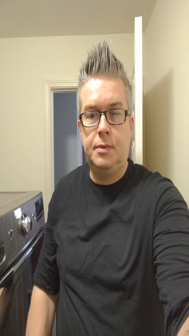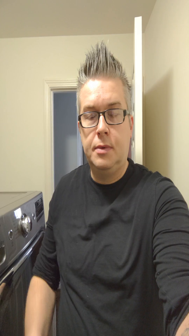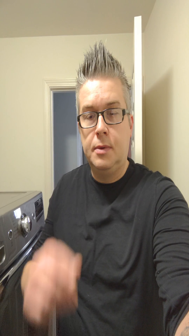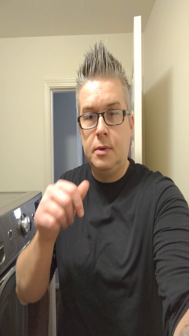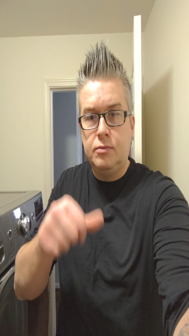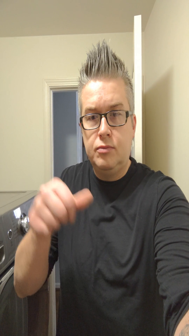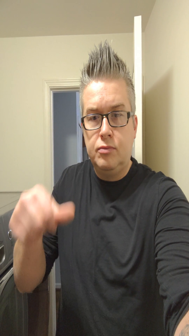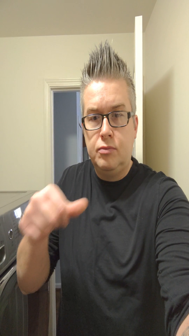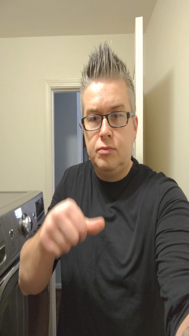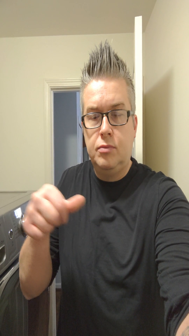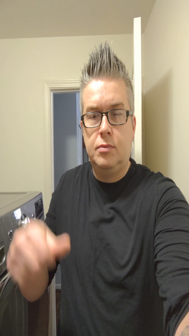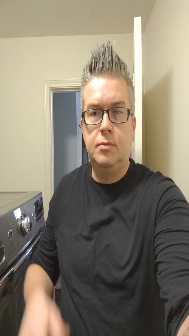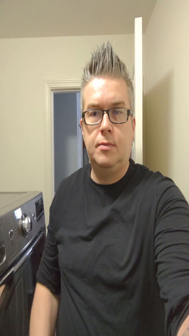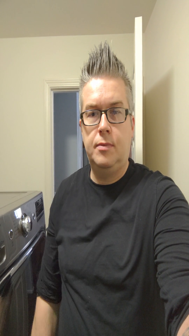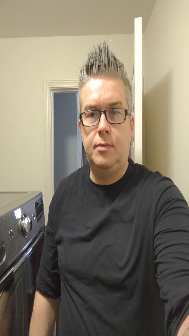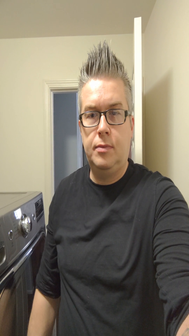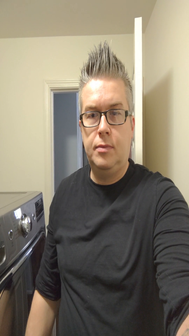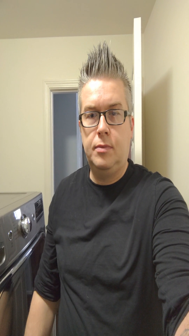puzzle